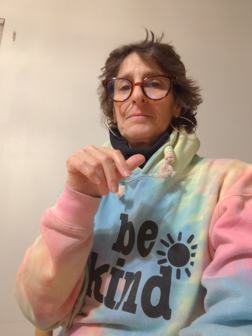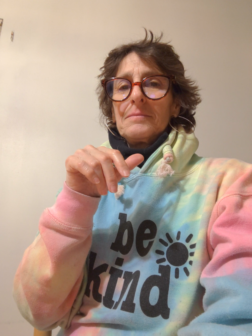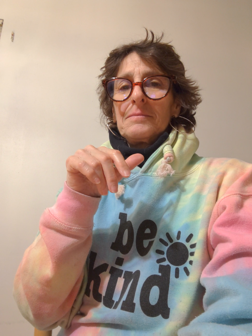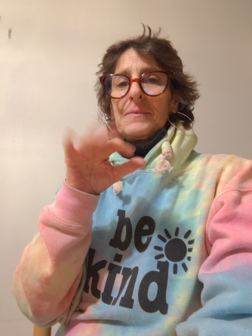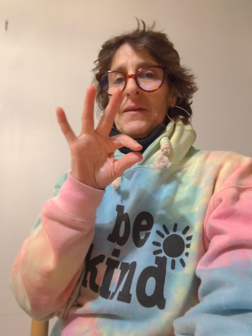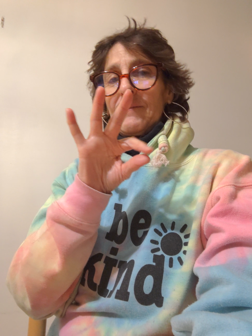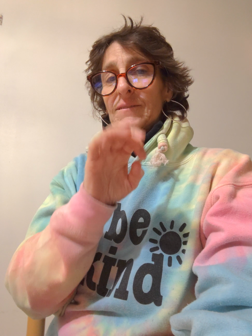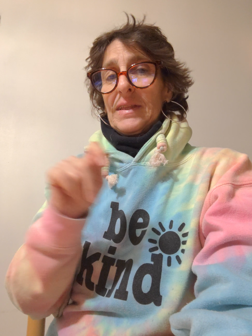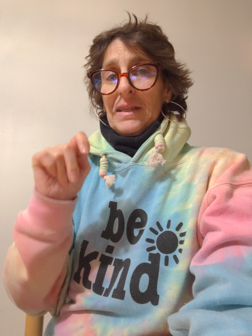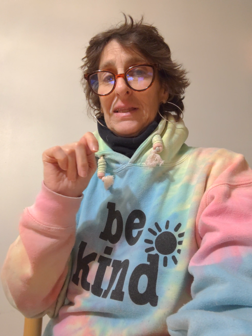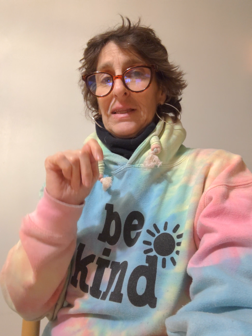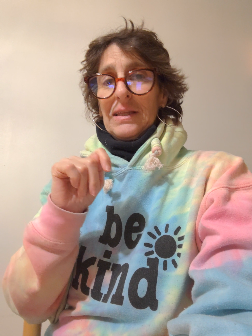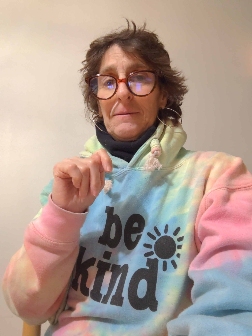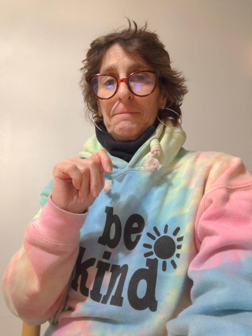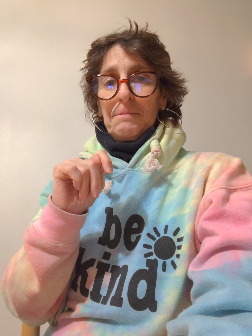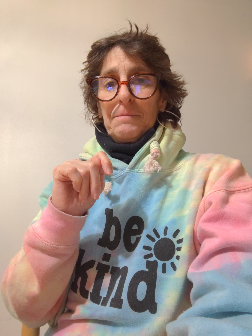feet